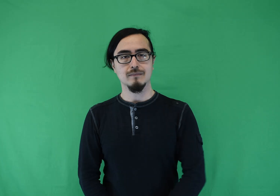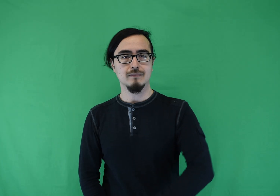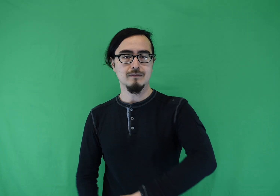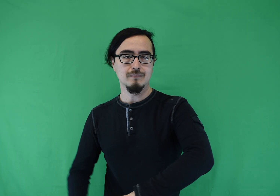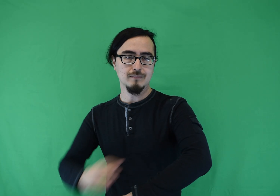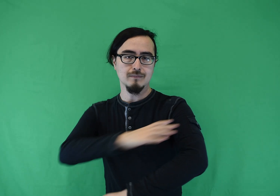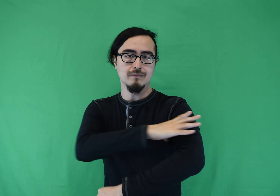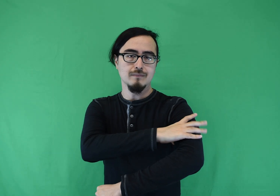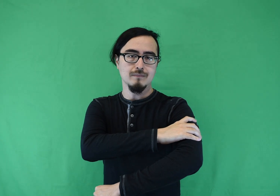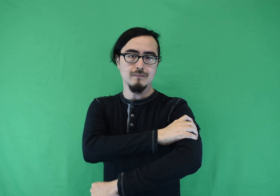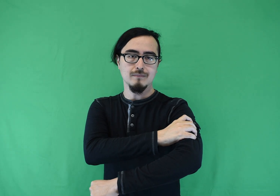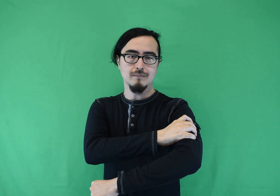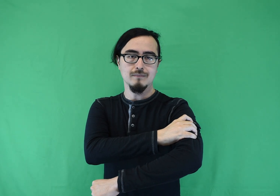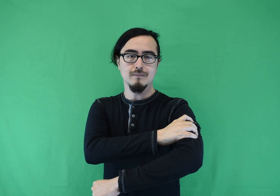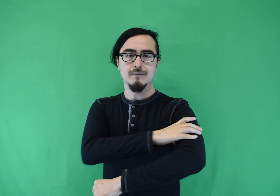presión arterial